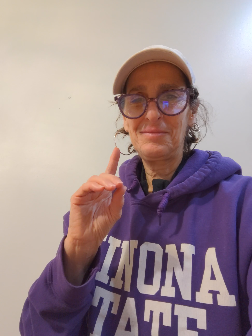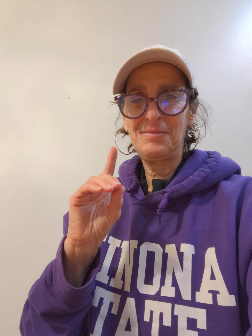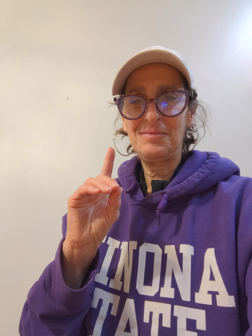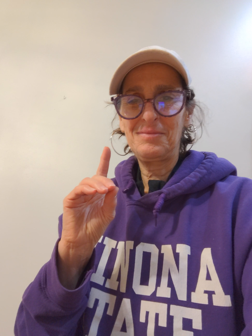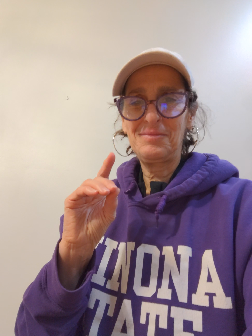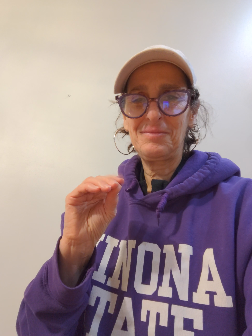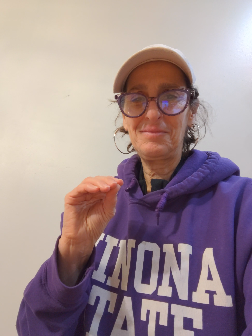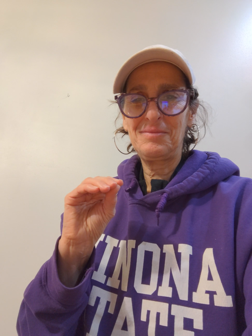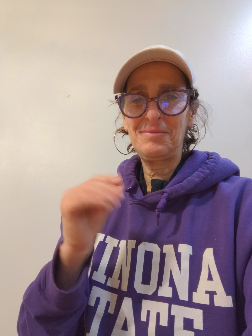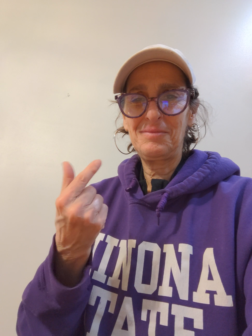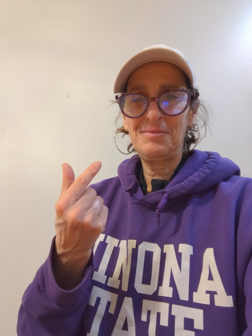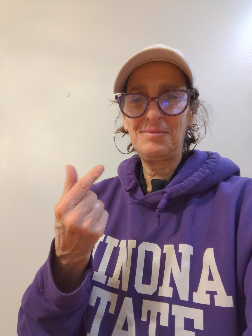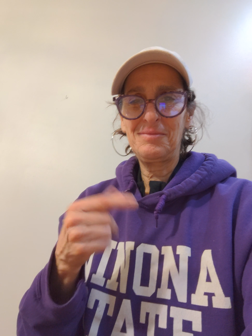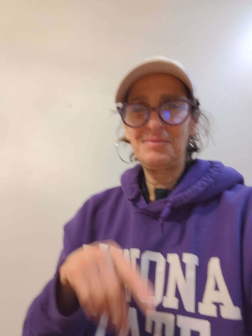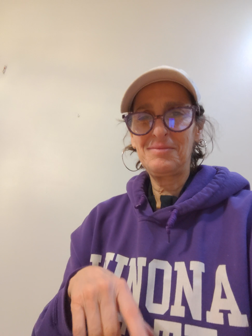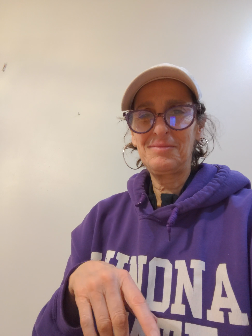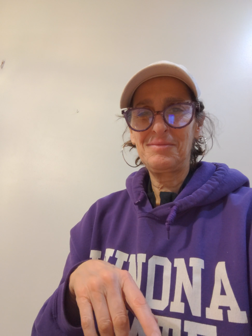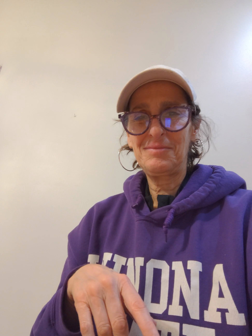dog